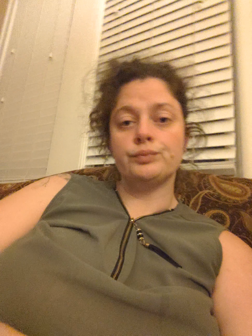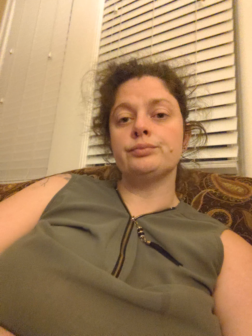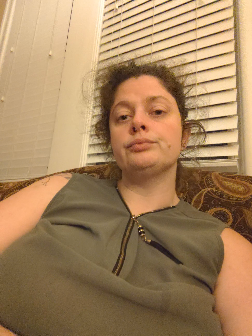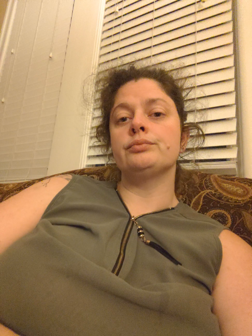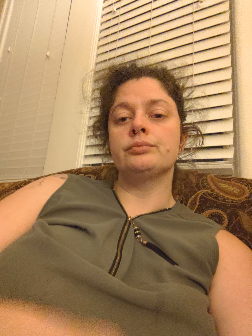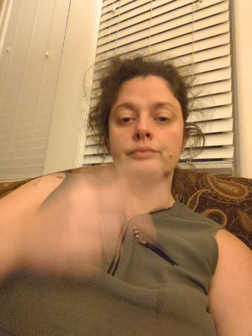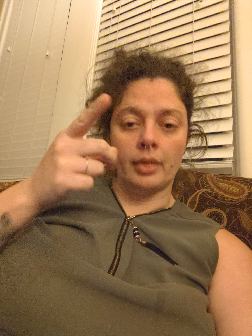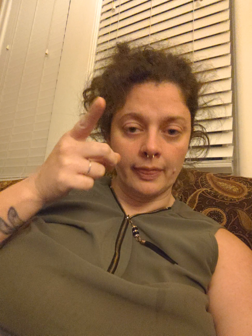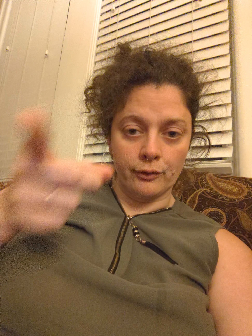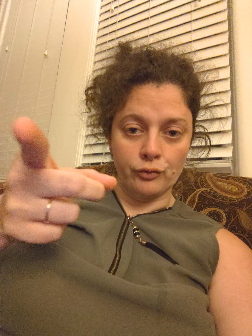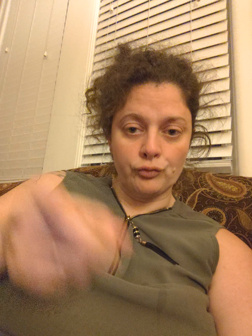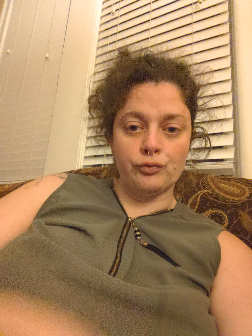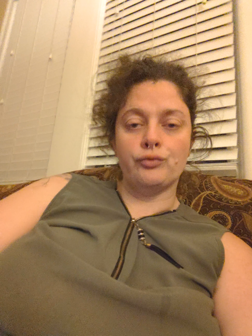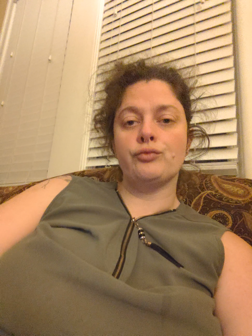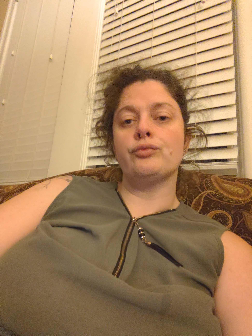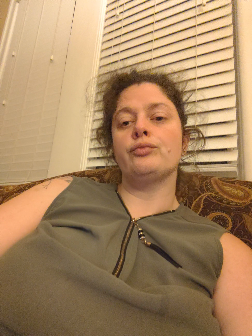there